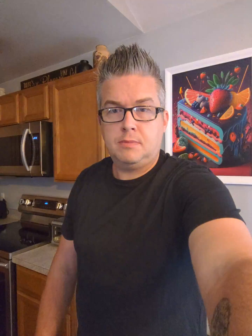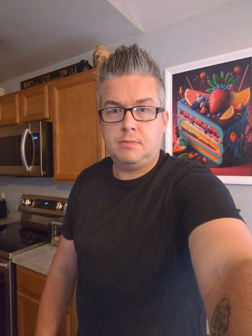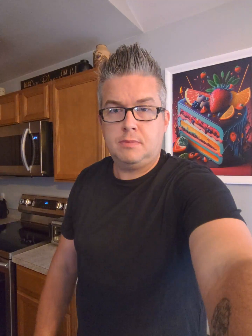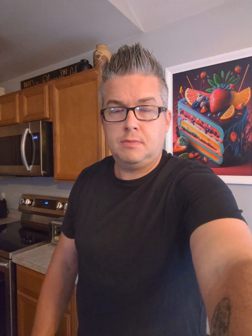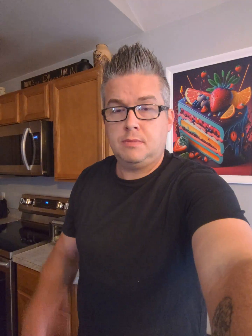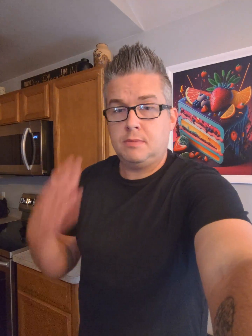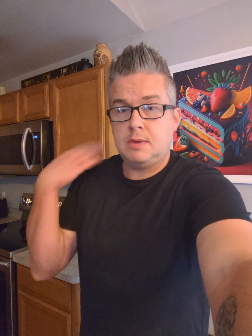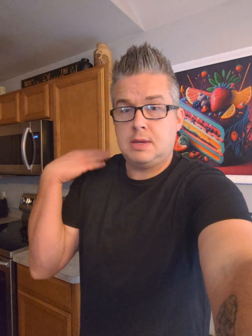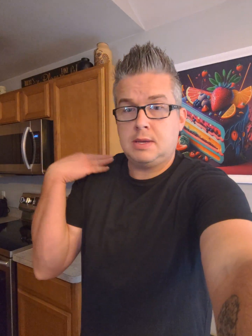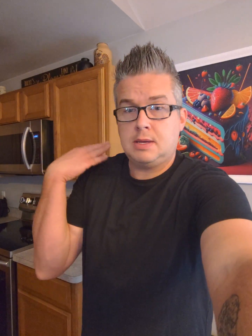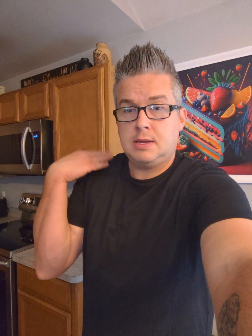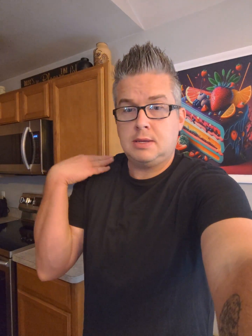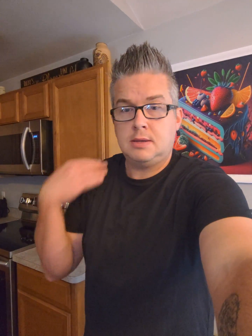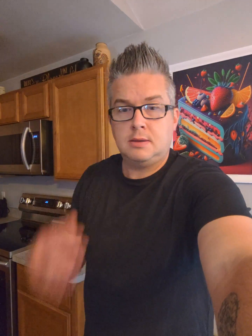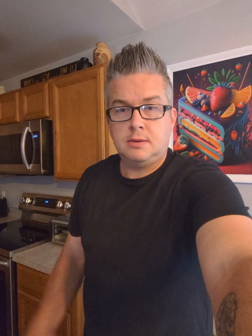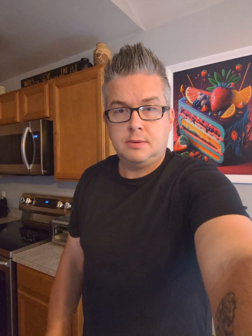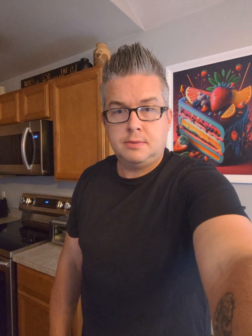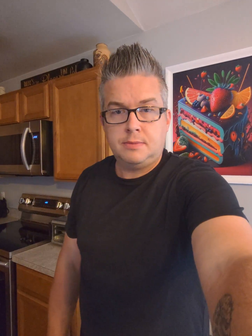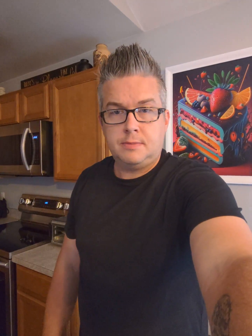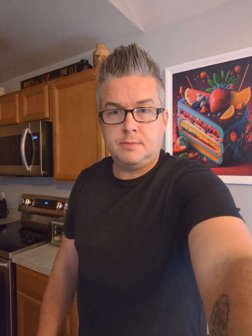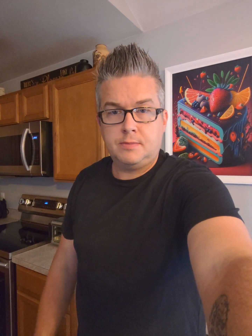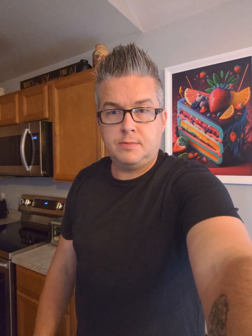shoulder